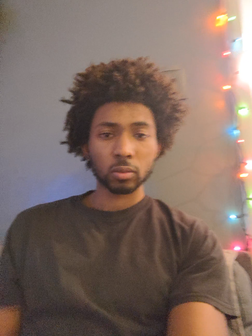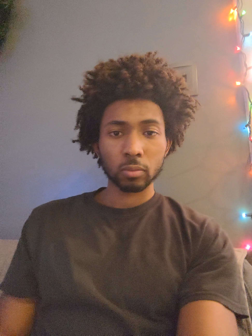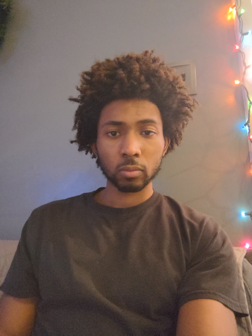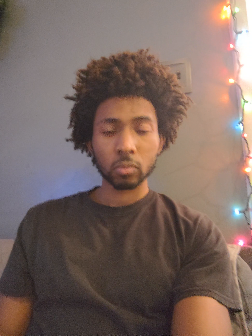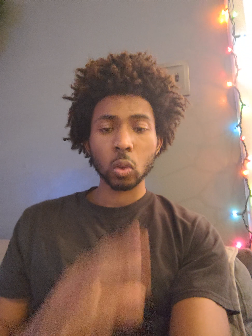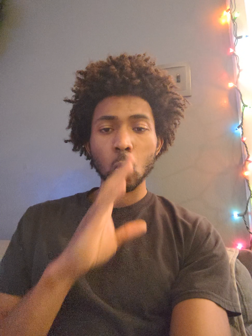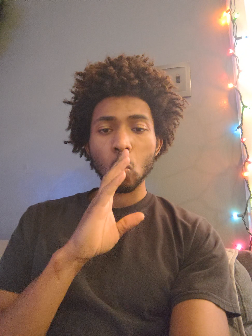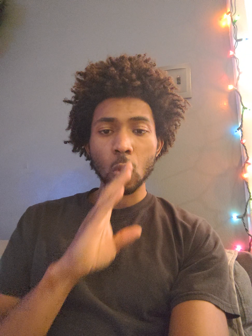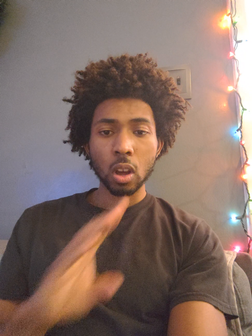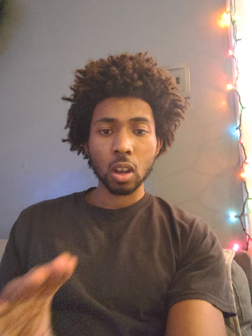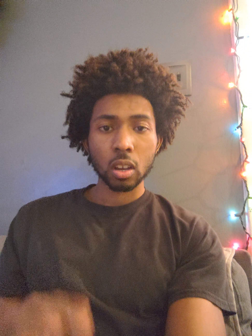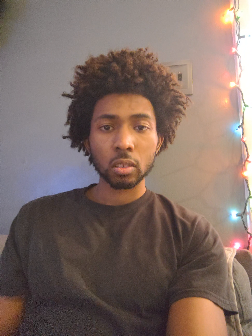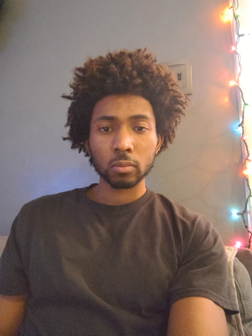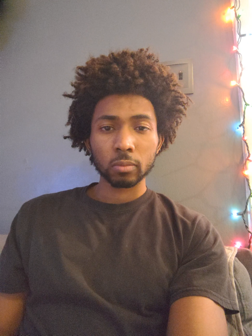quiet